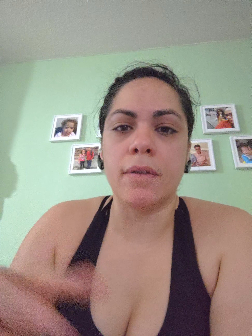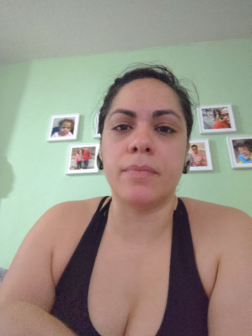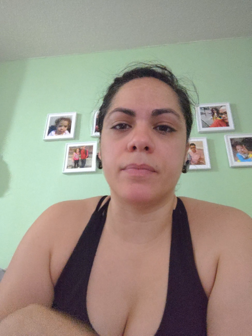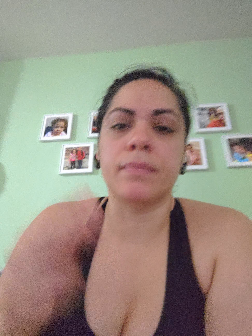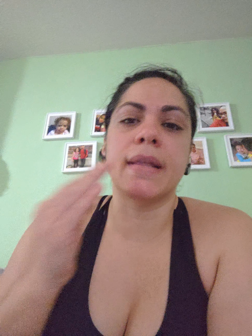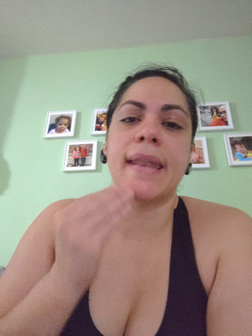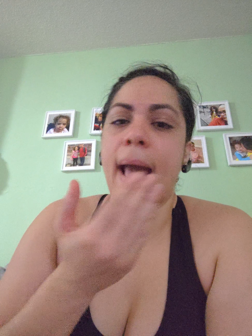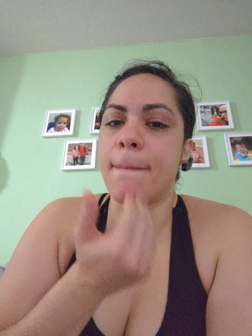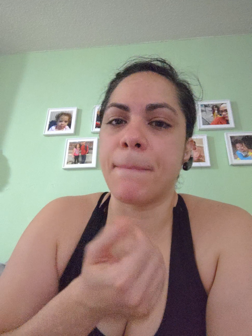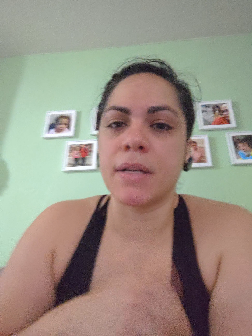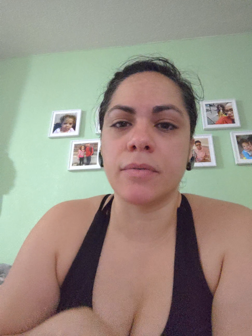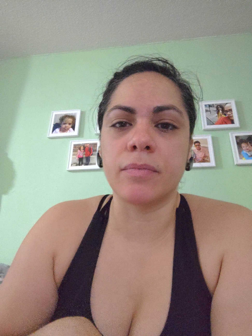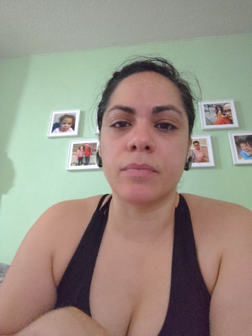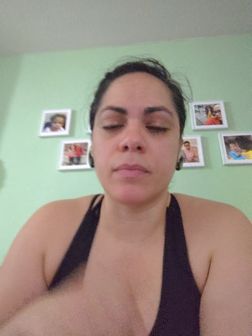napkin